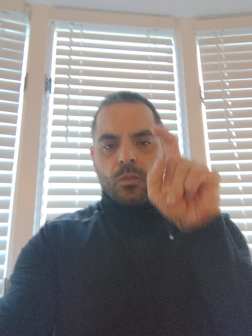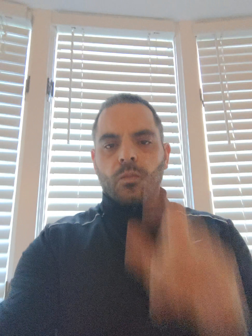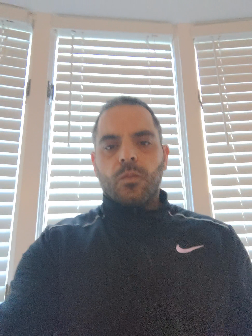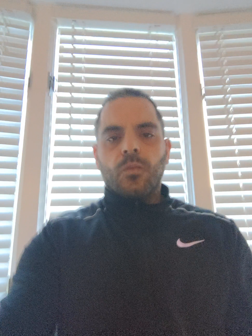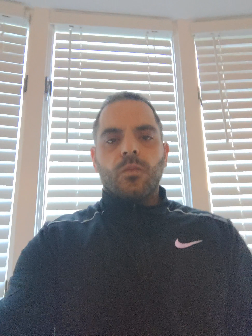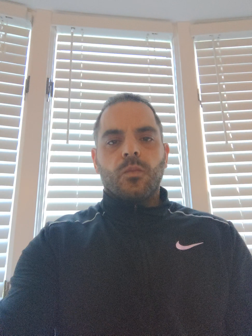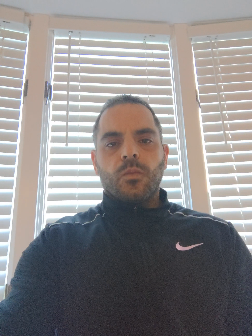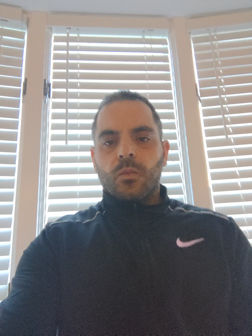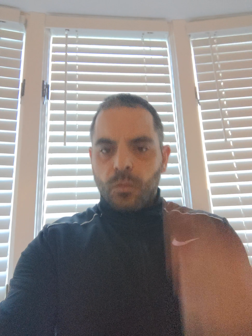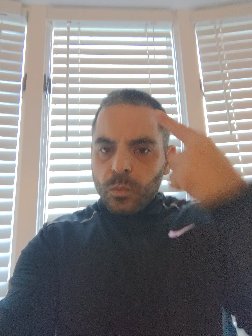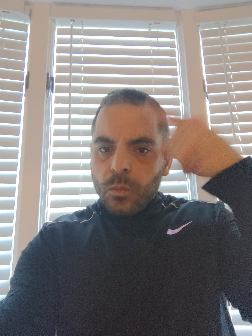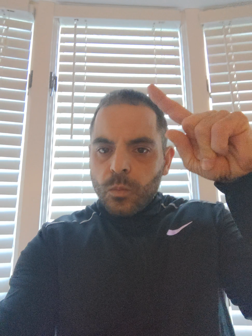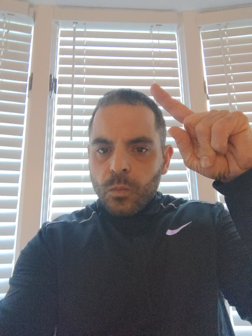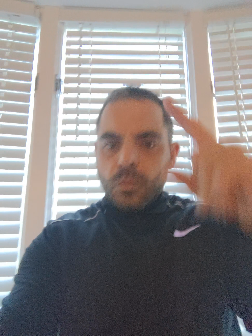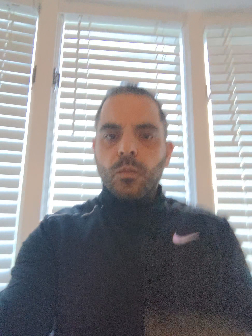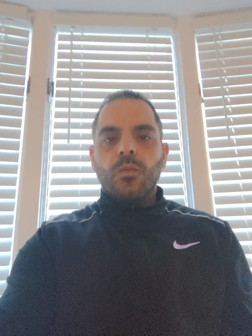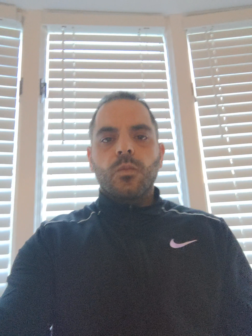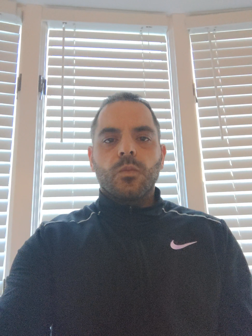for